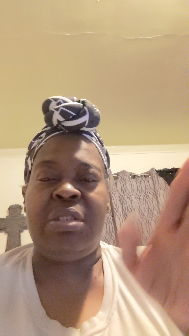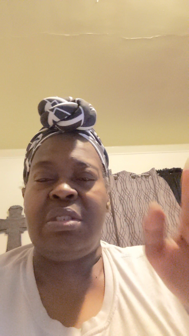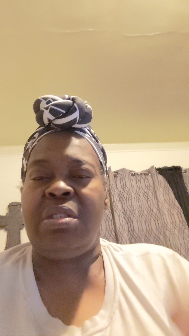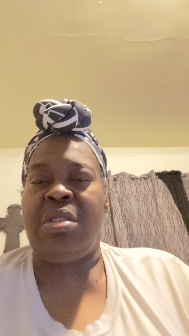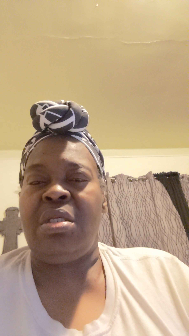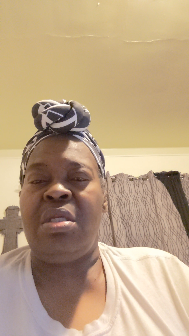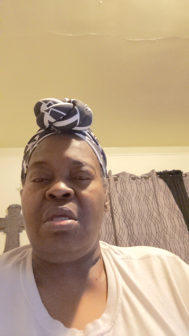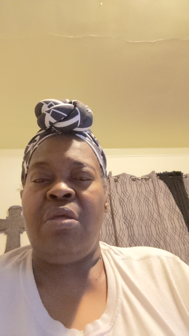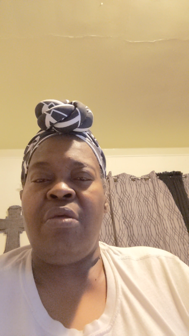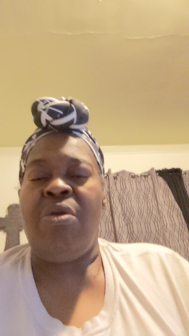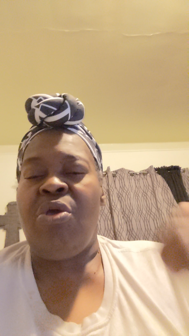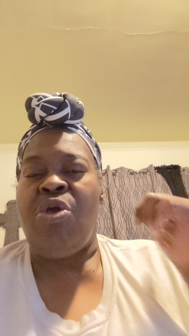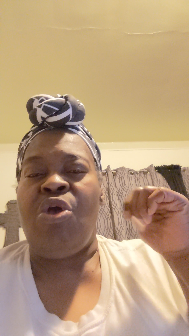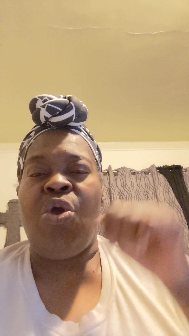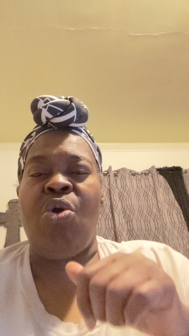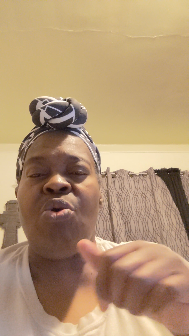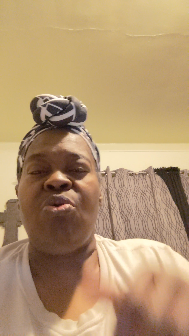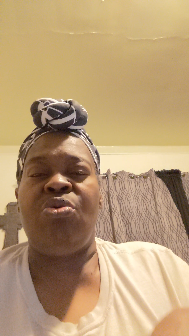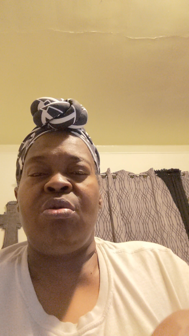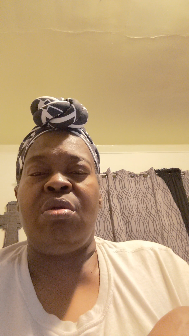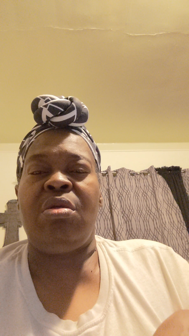coats